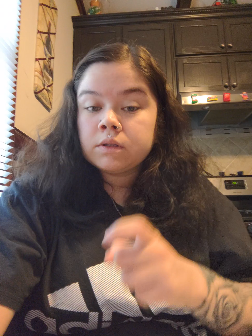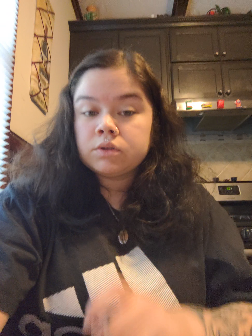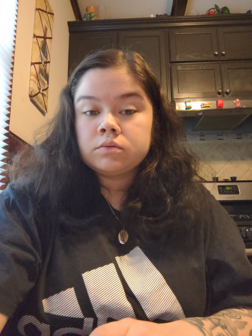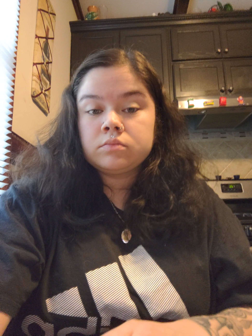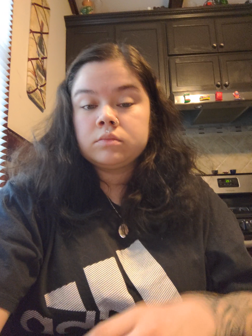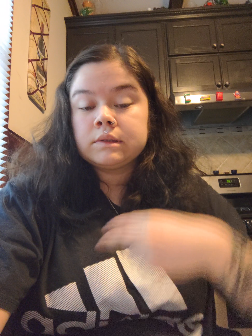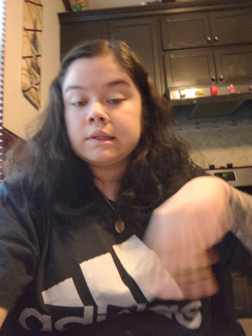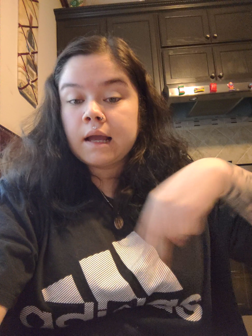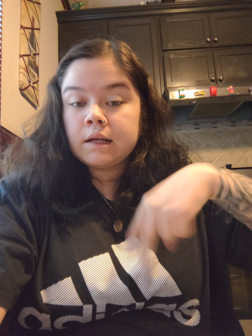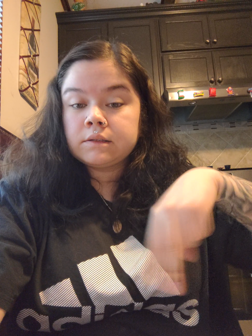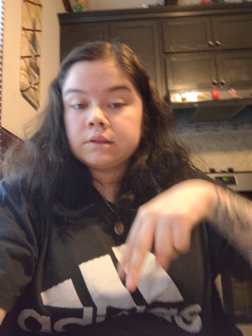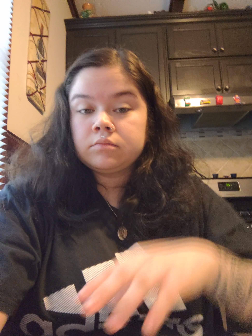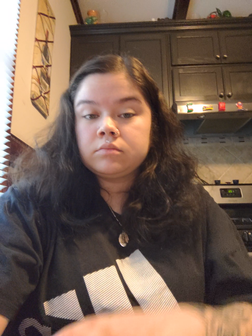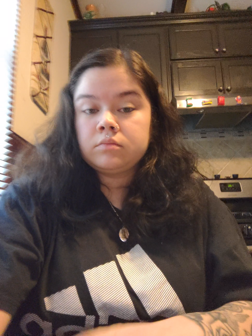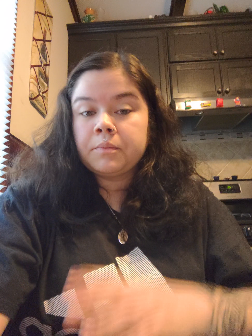dance